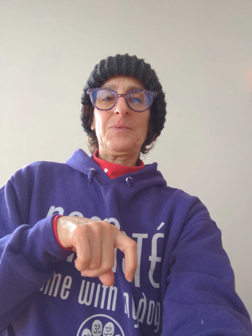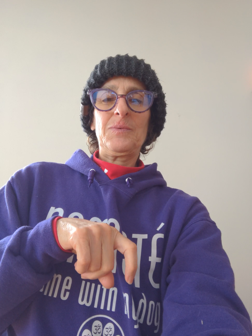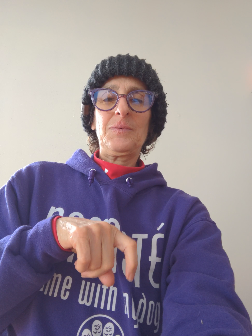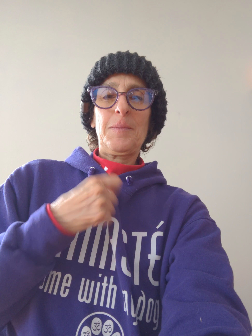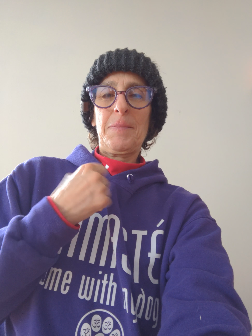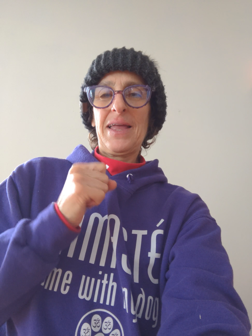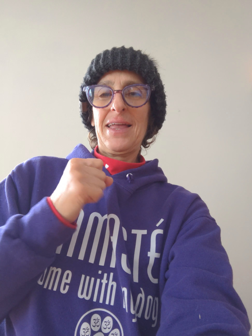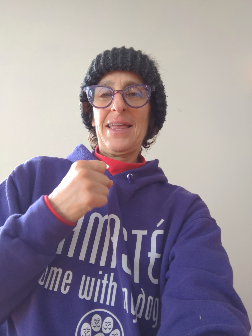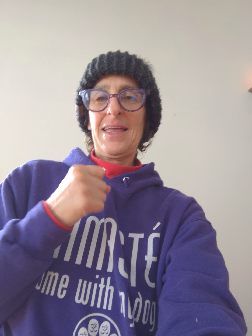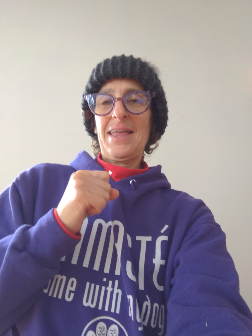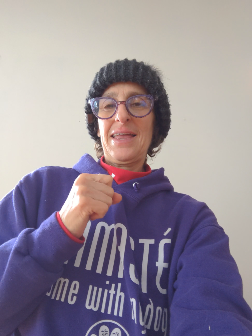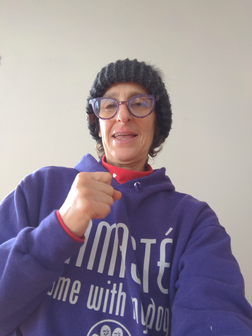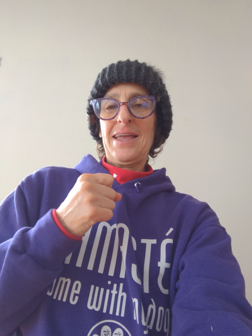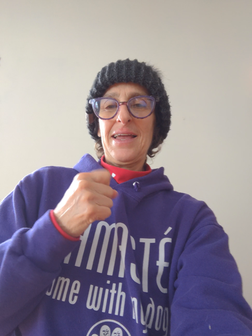make